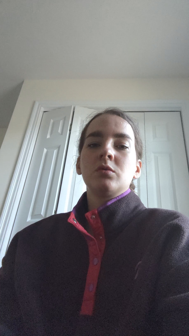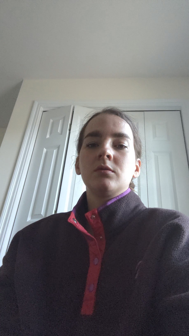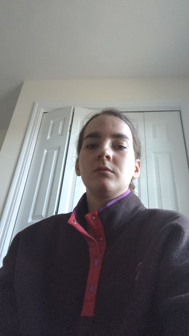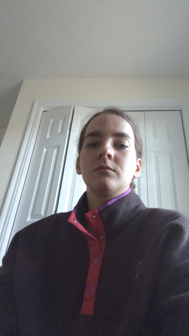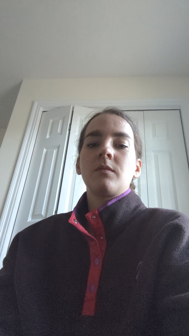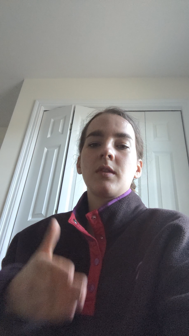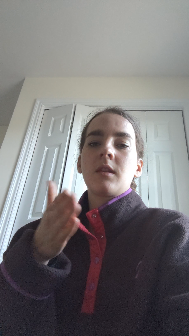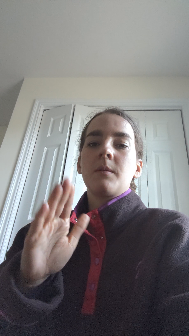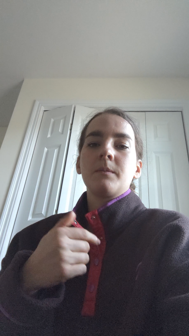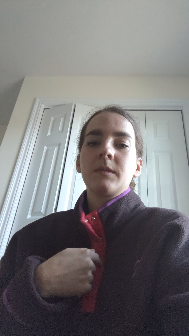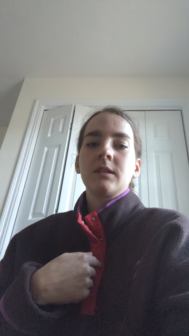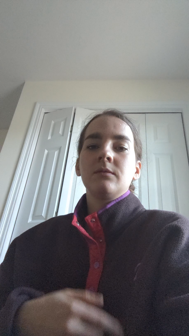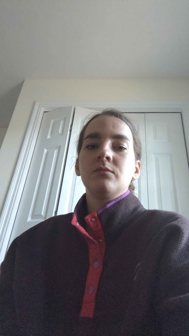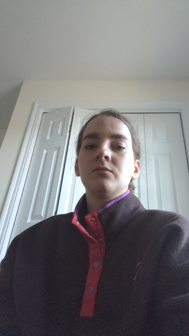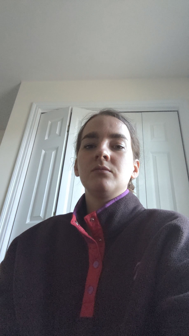let me